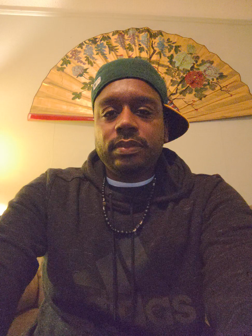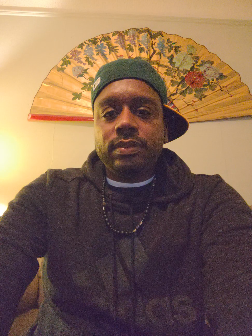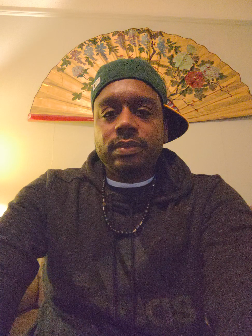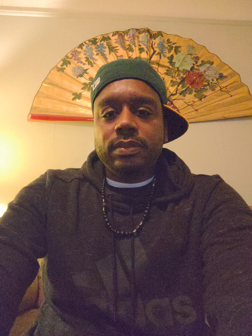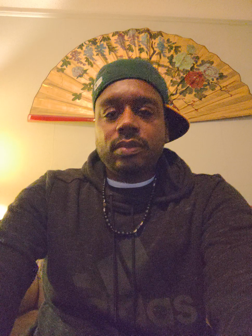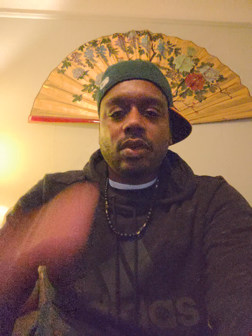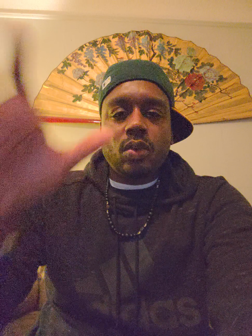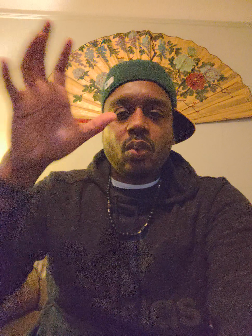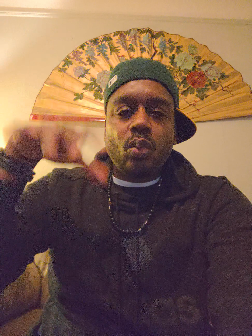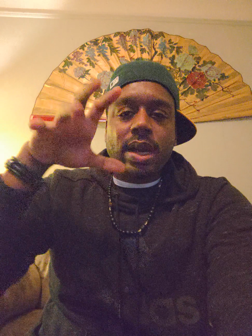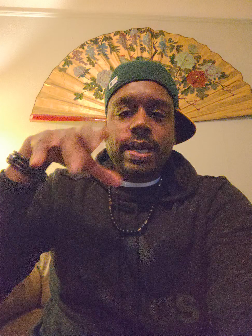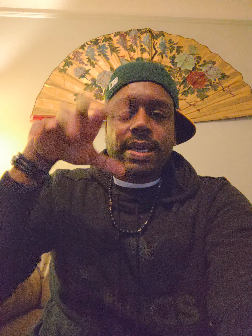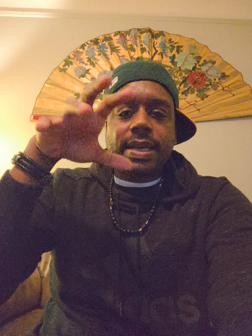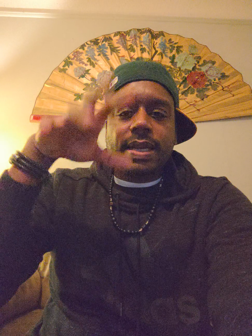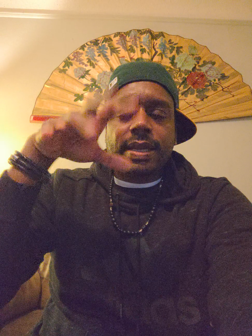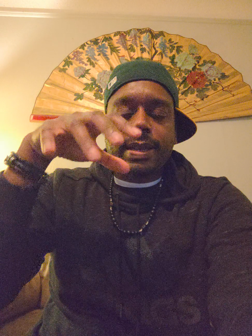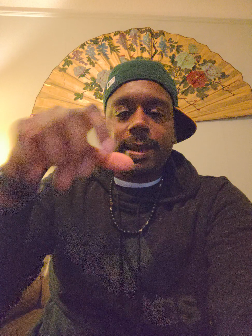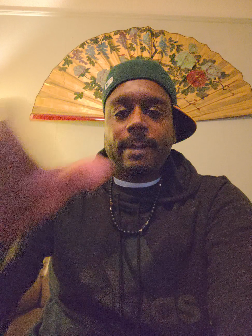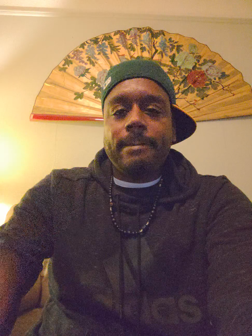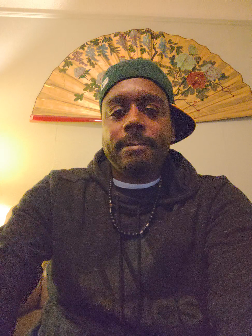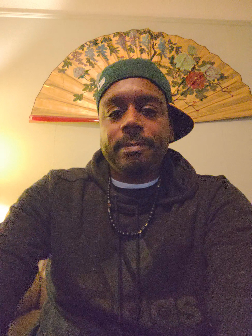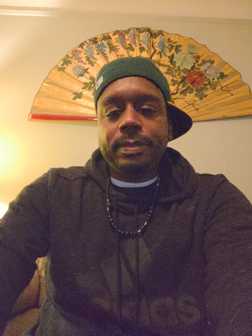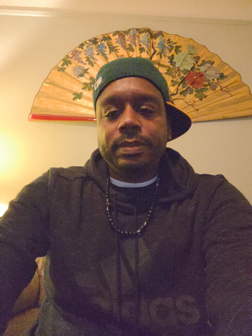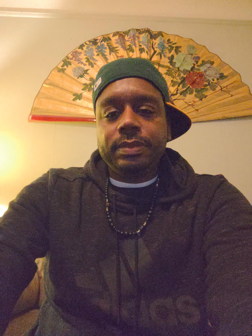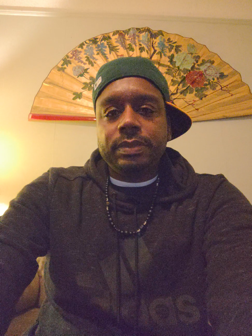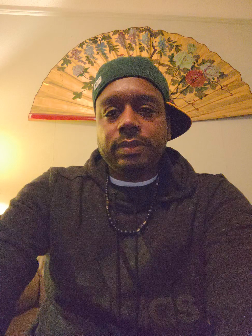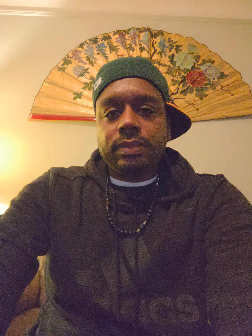rain